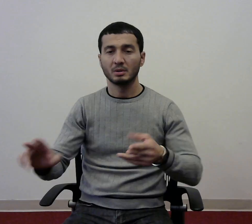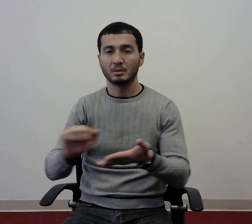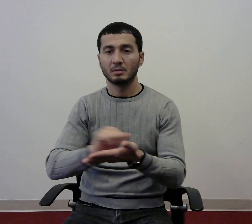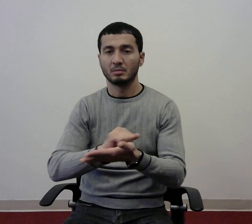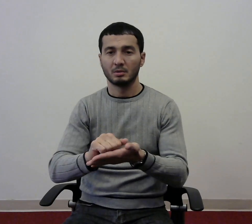sənəd